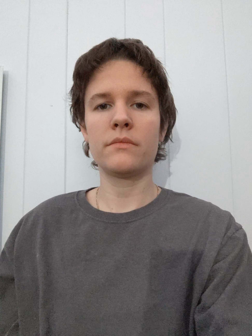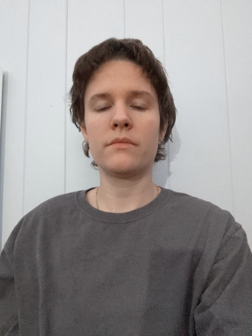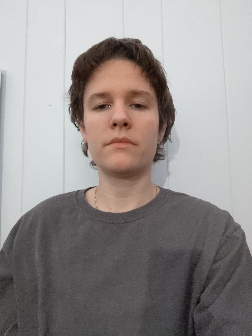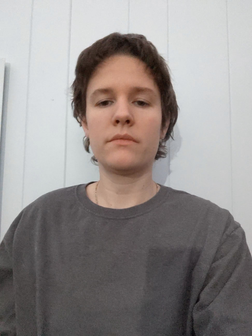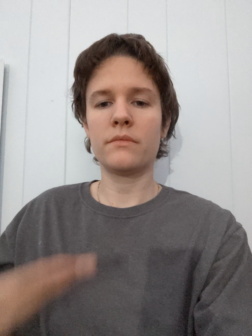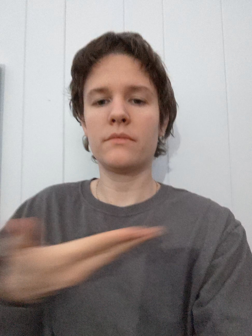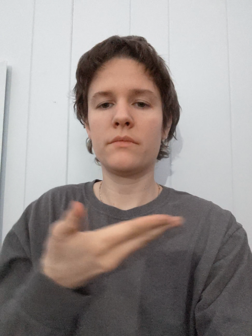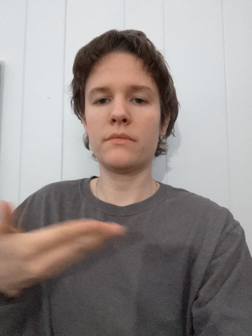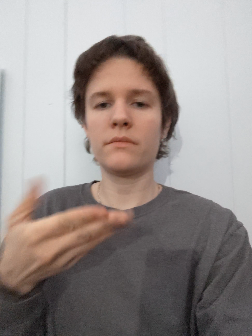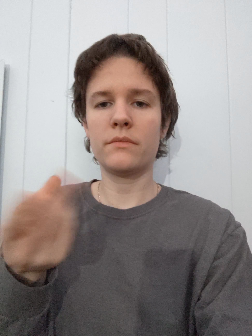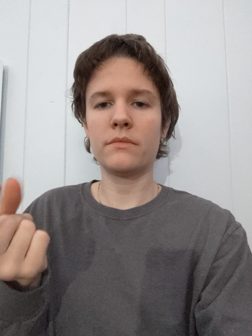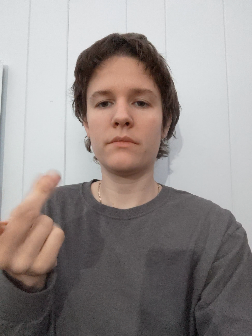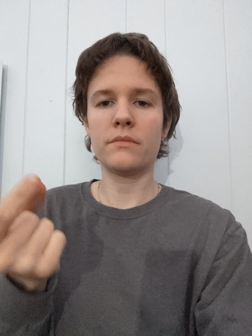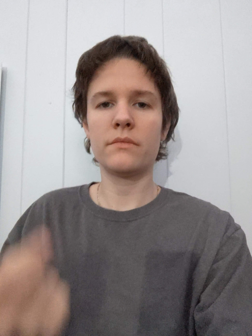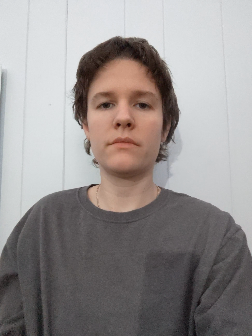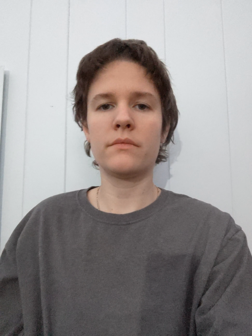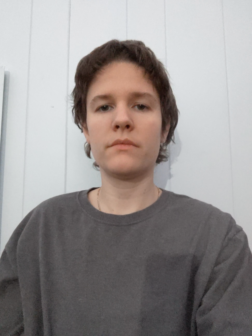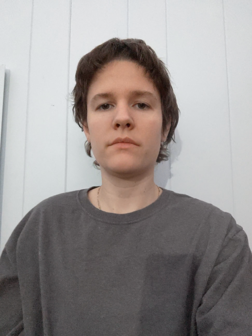puppy